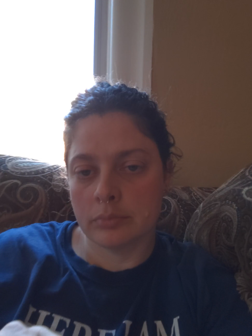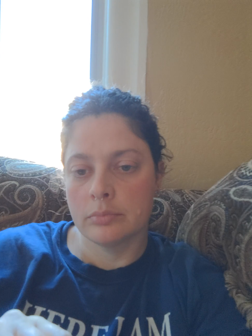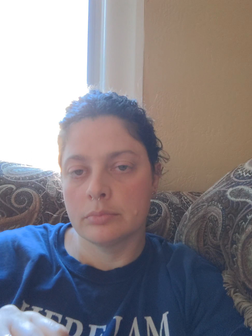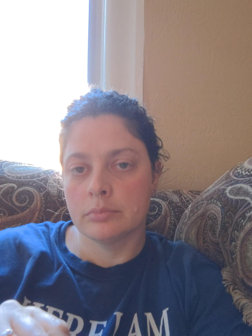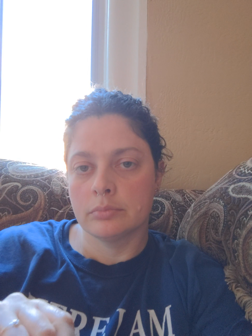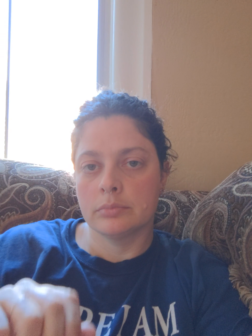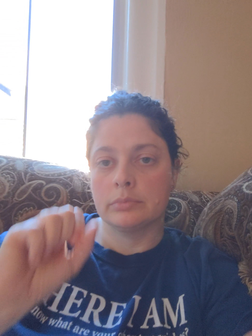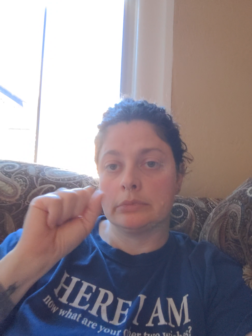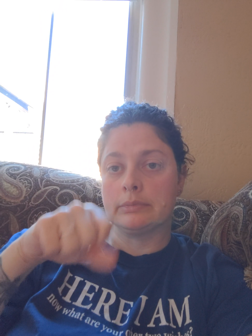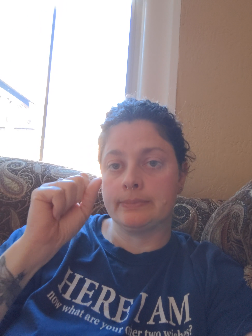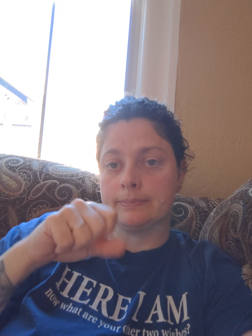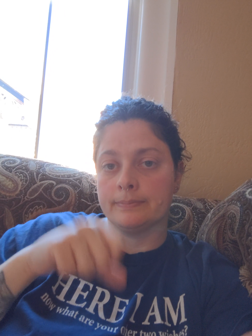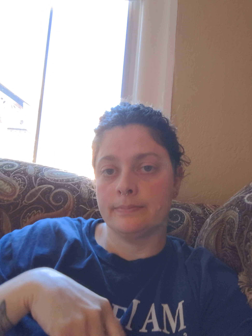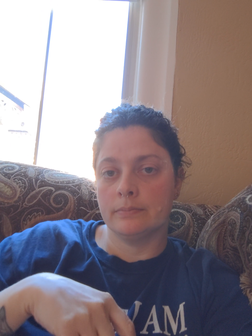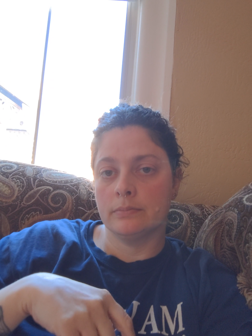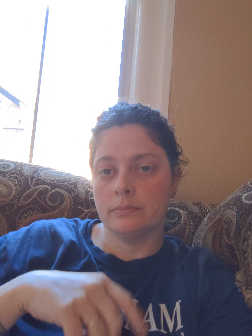yes